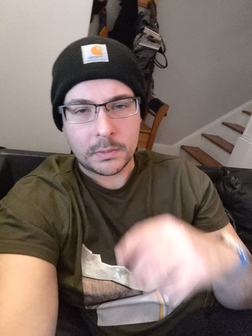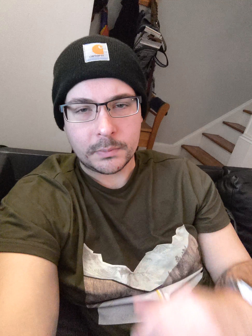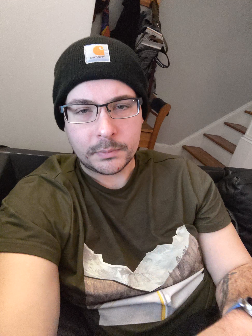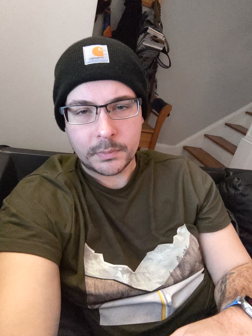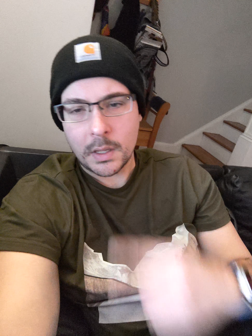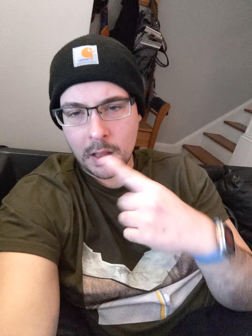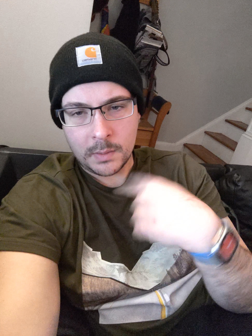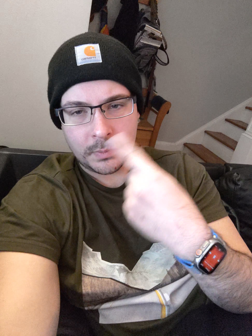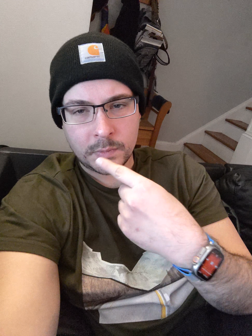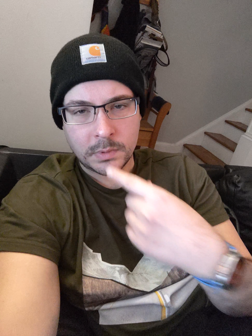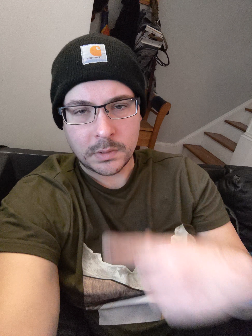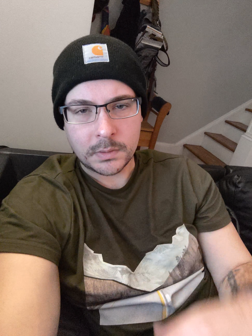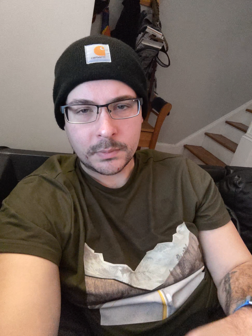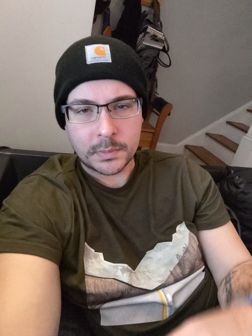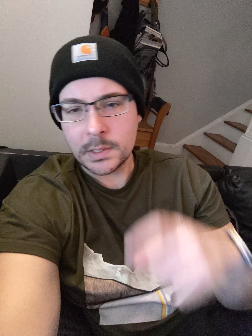lips